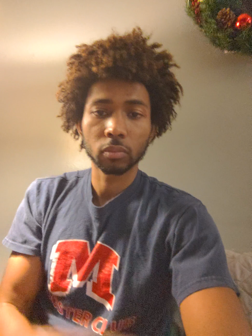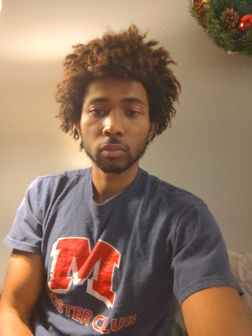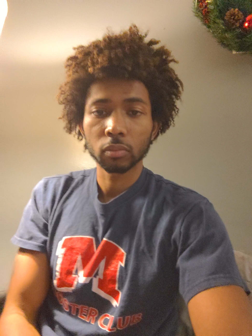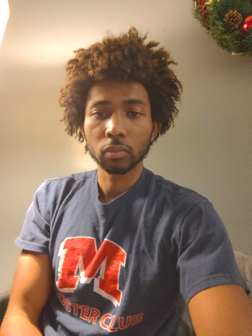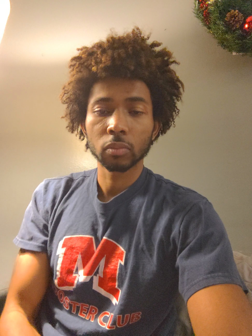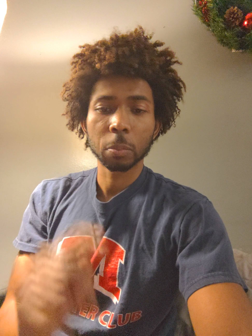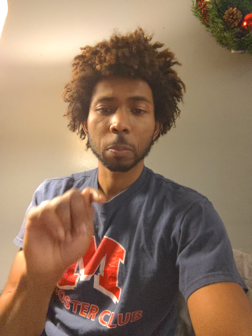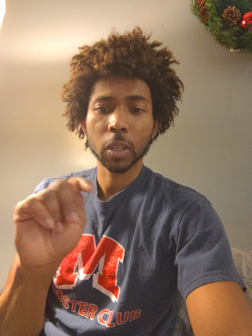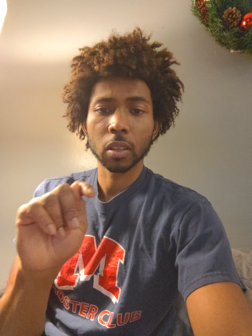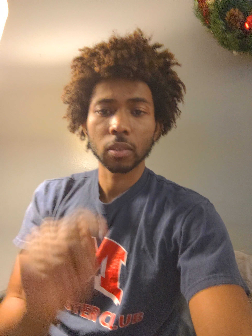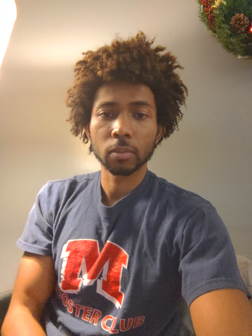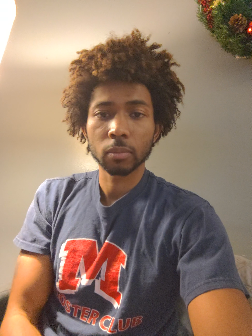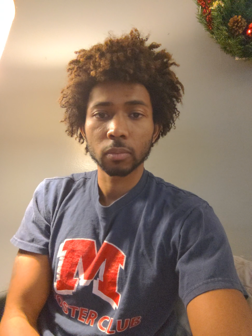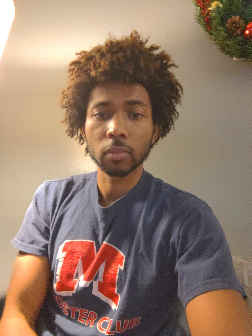potty